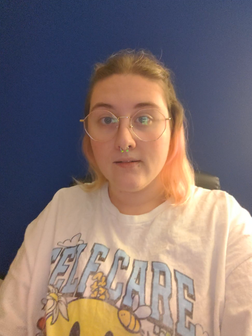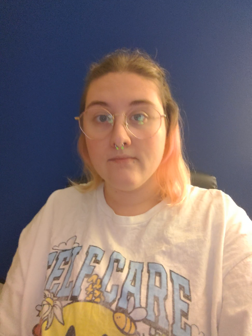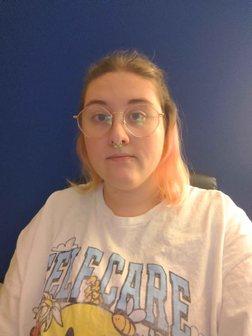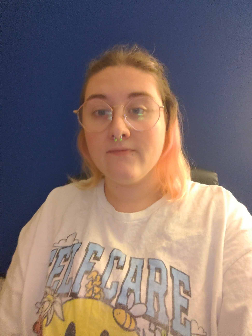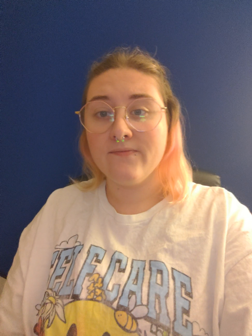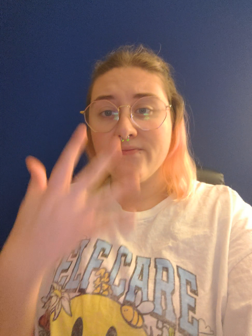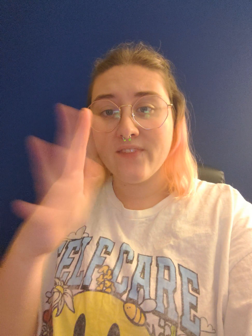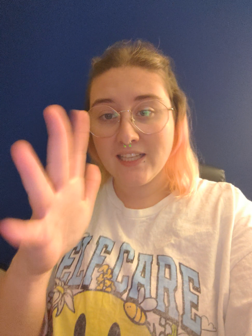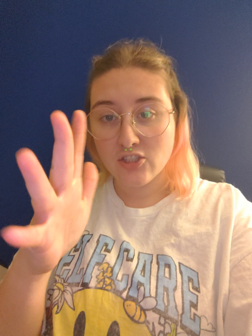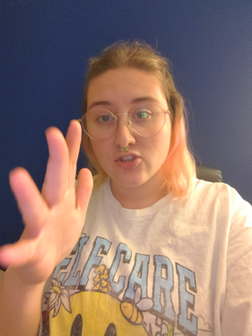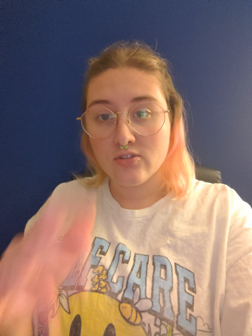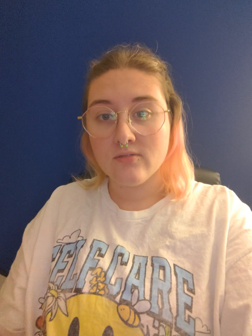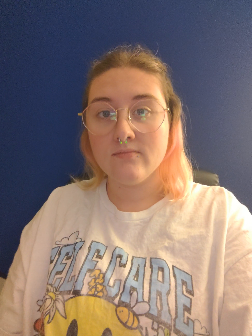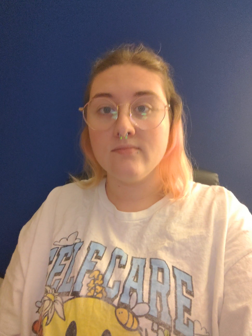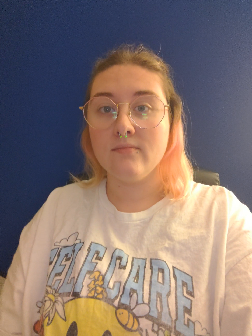finish